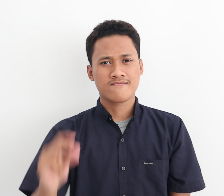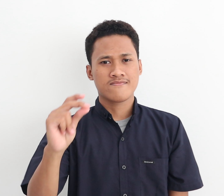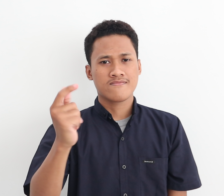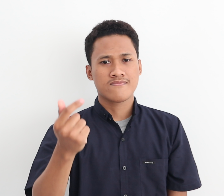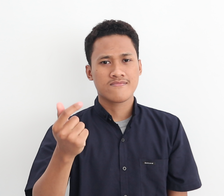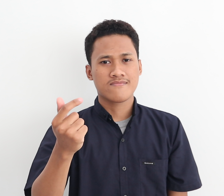R